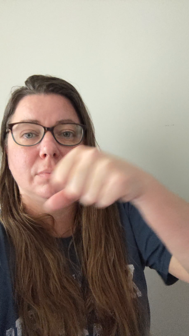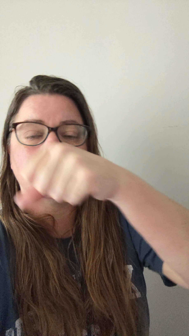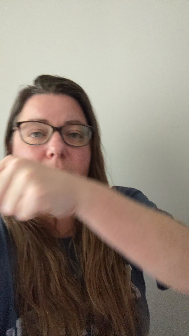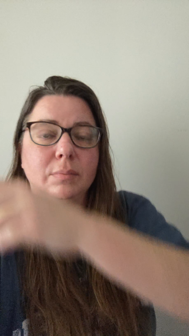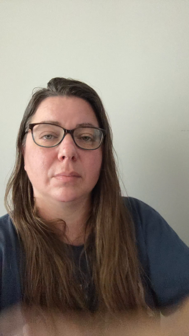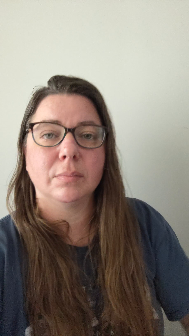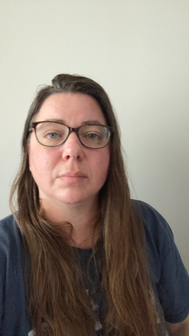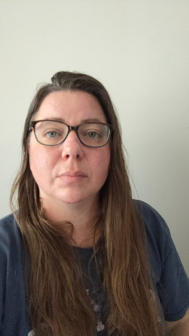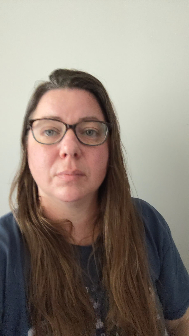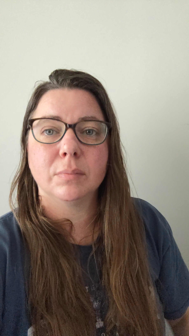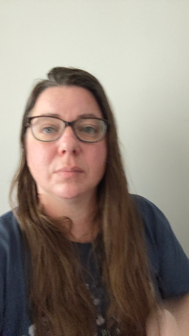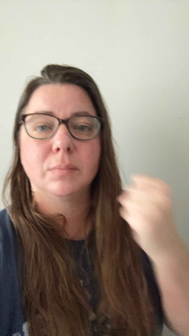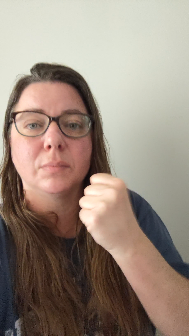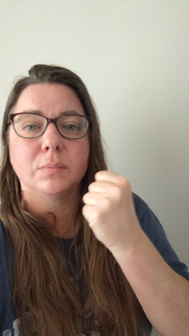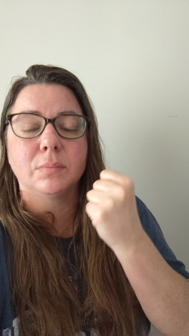cold